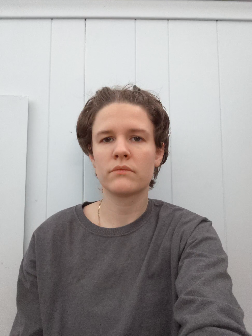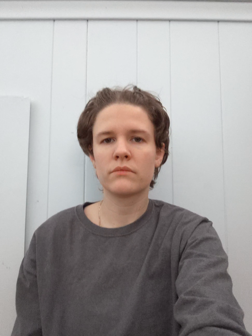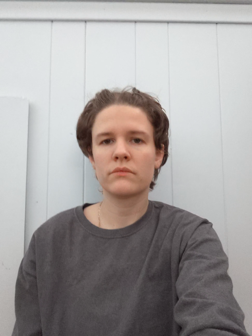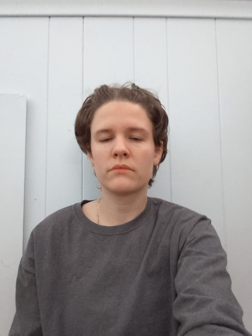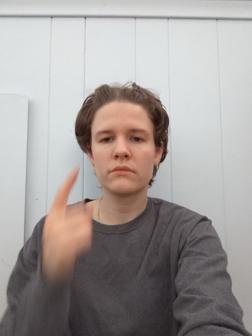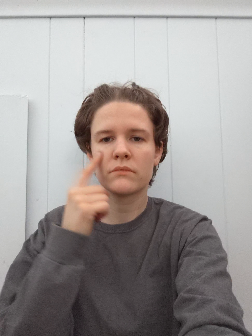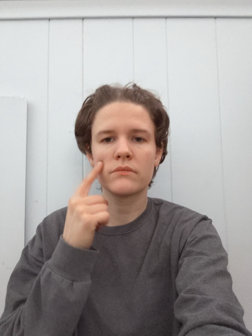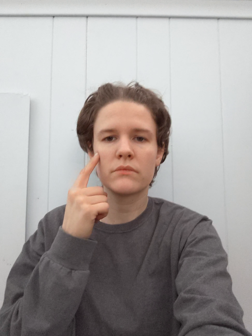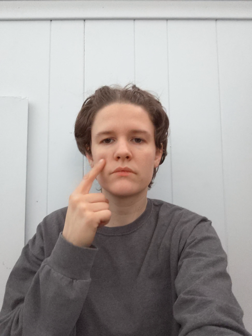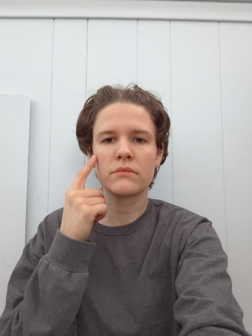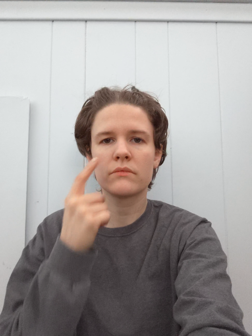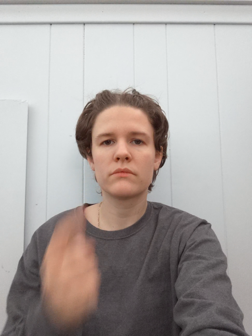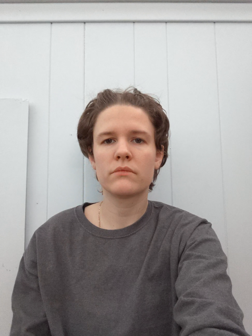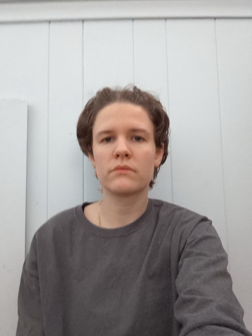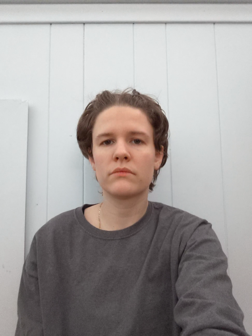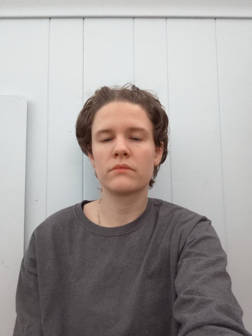cheek